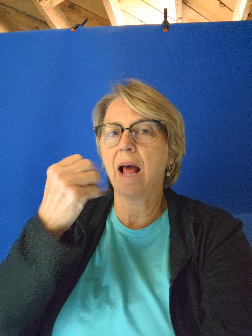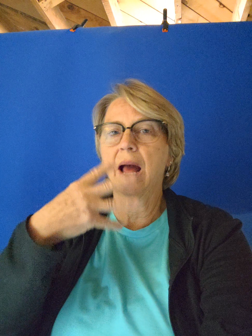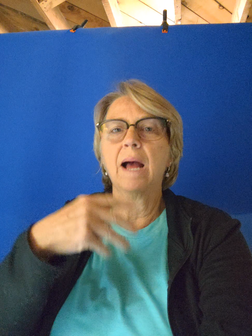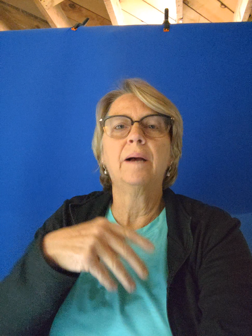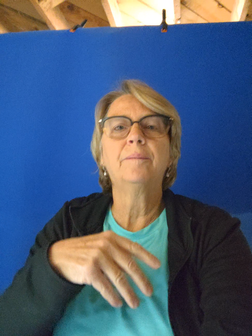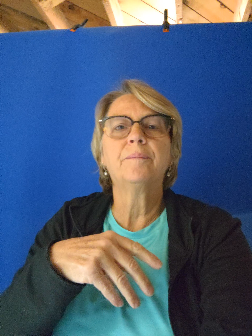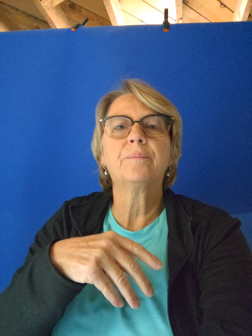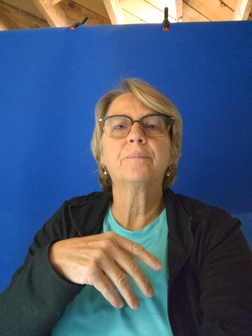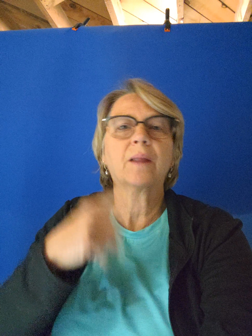snack